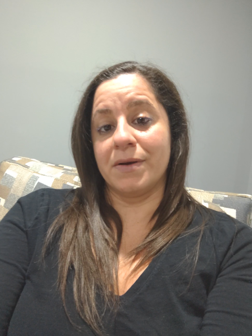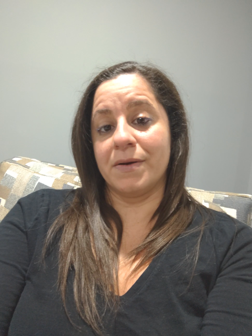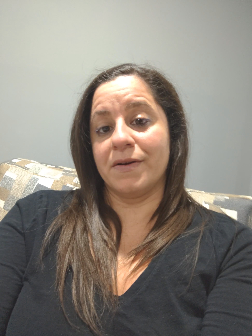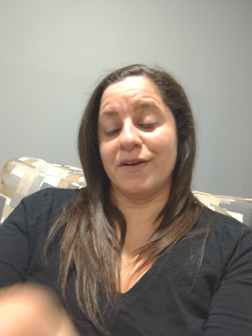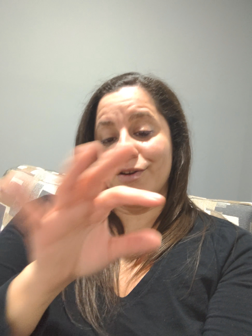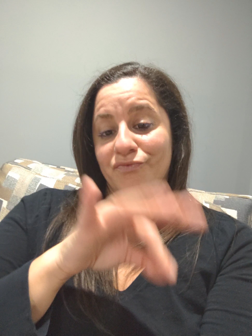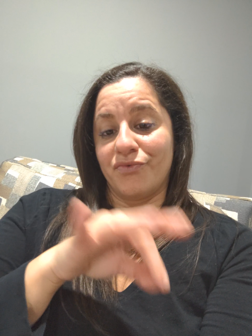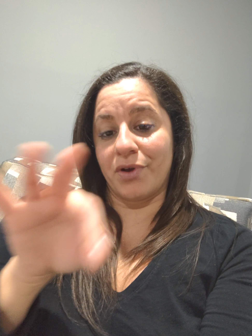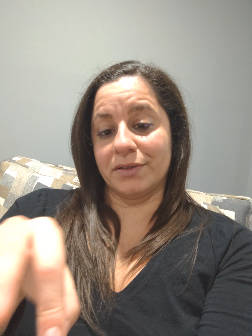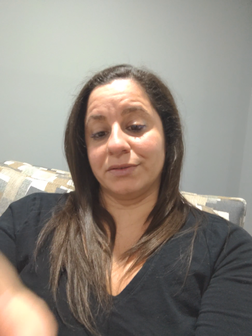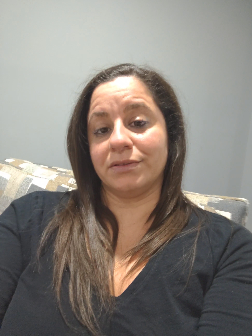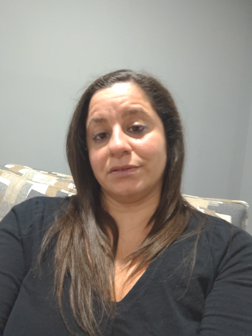french fries